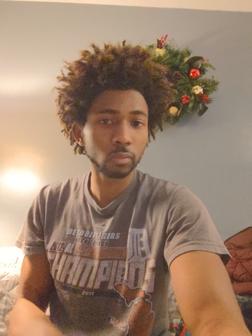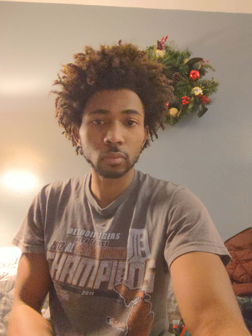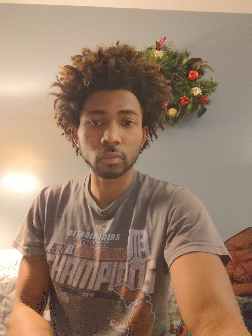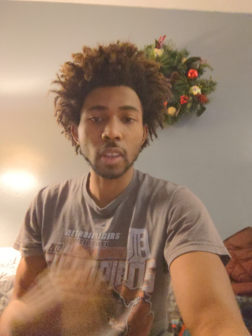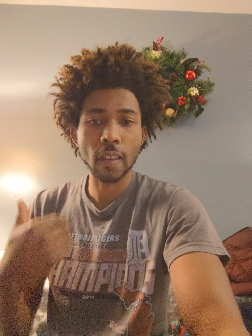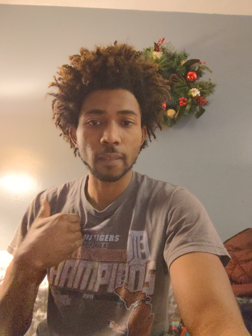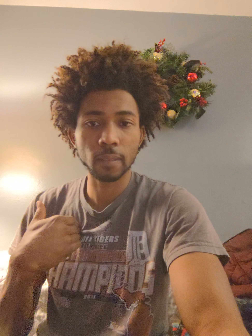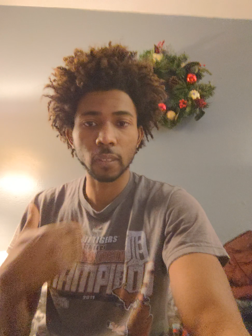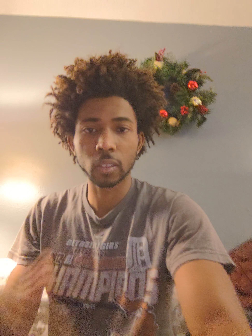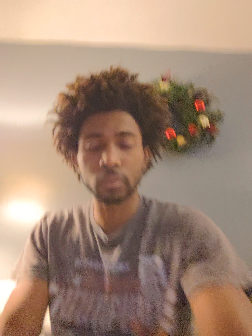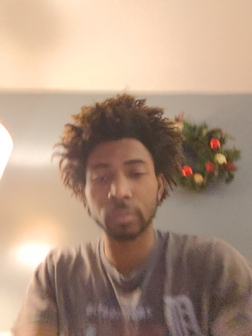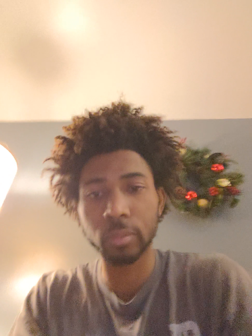have